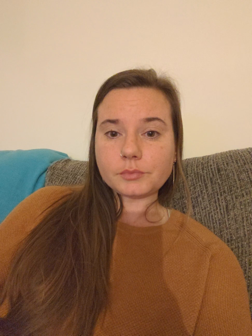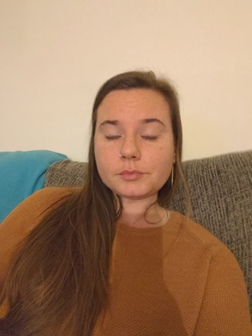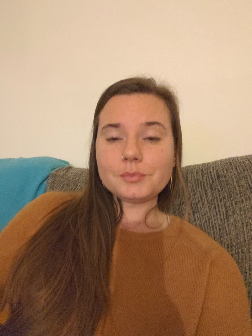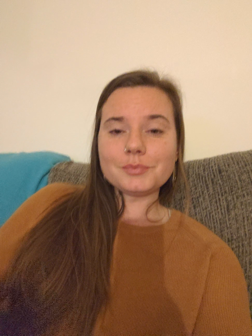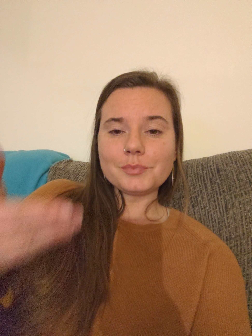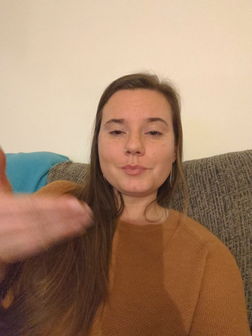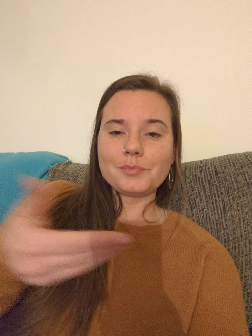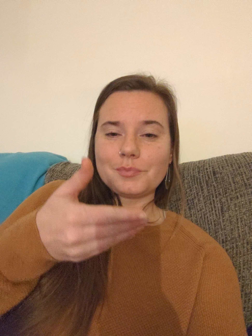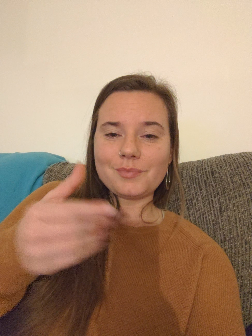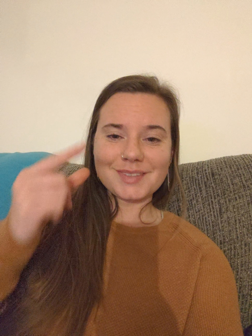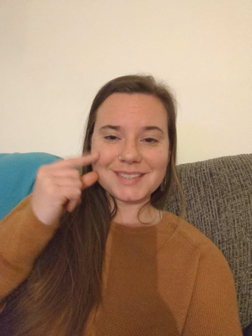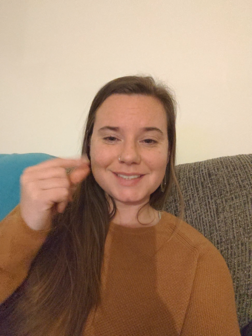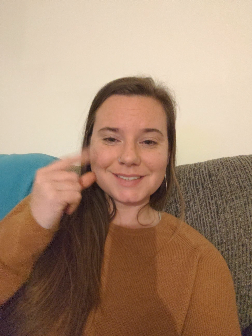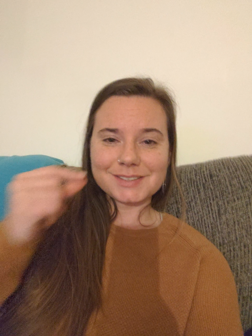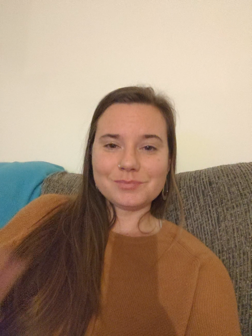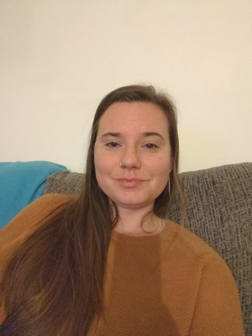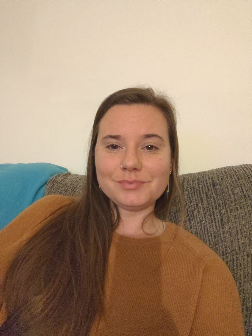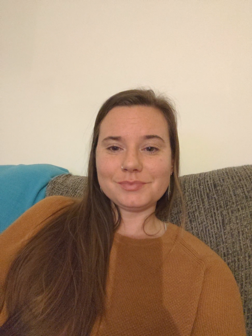kitty